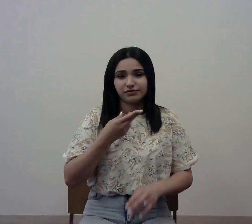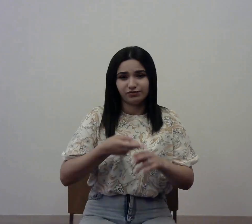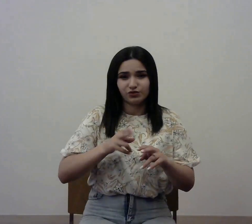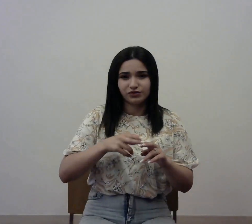bu